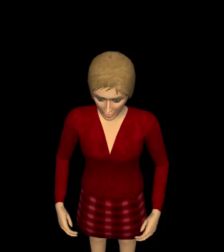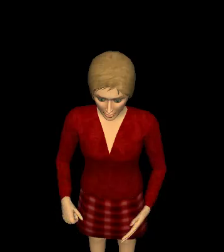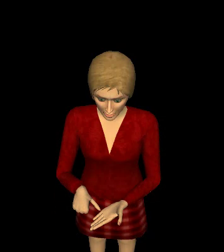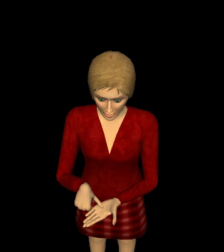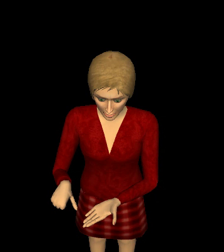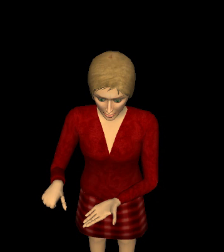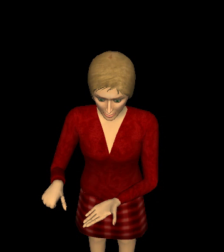يدفع